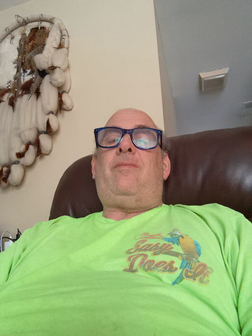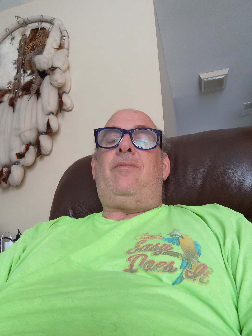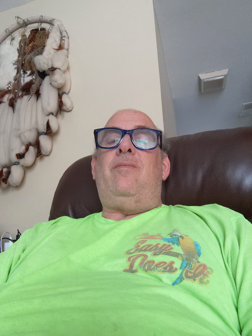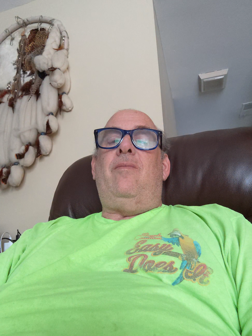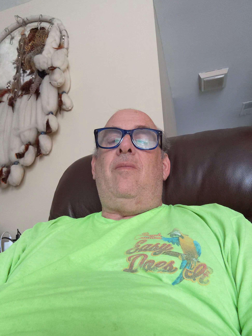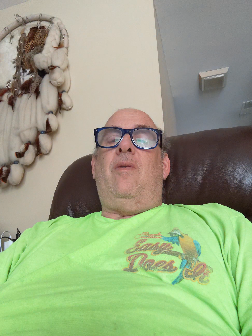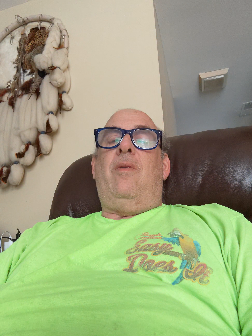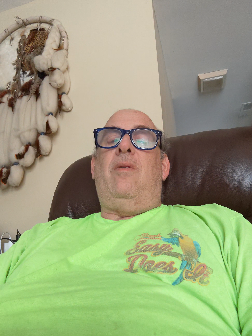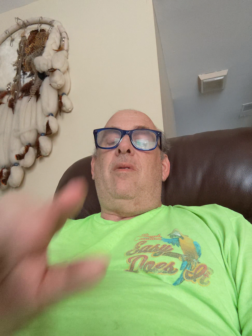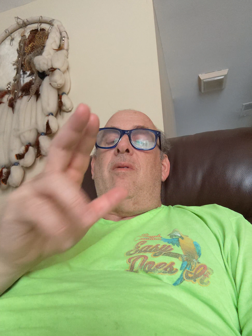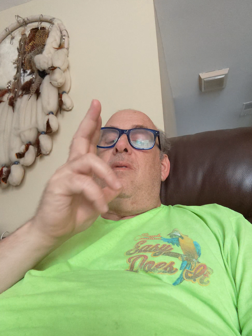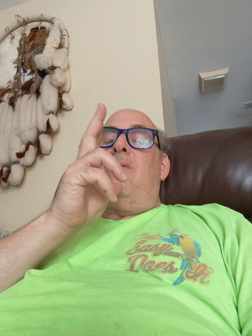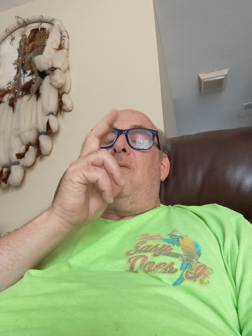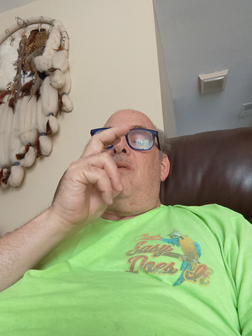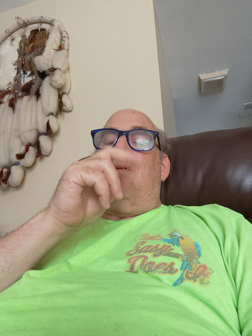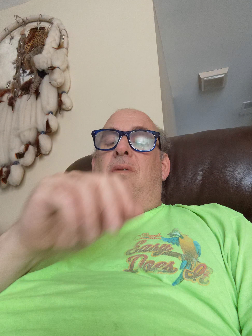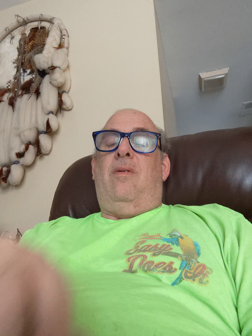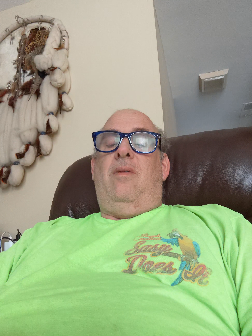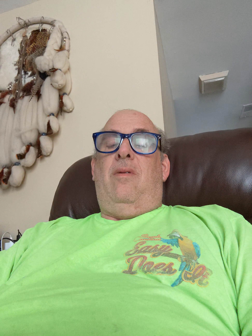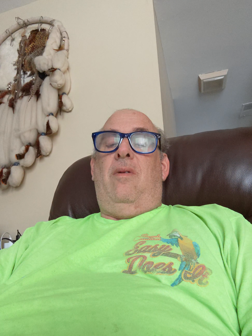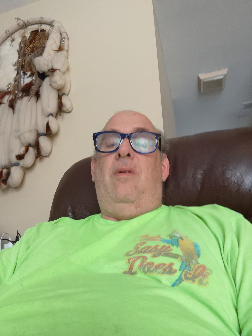hen